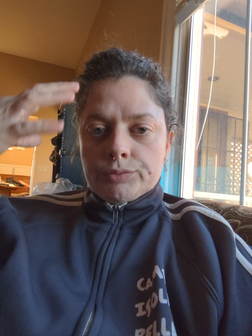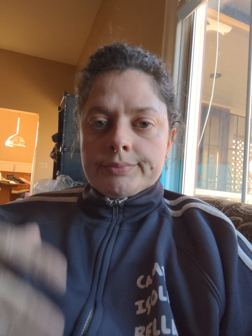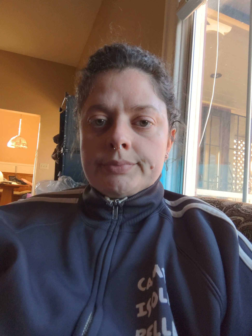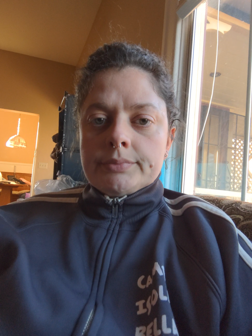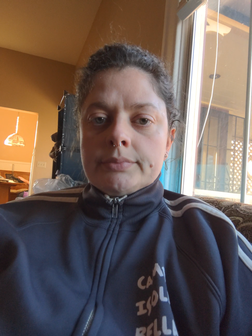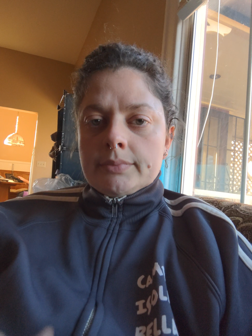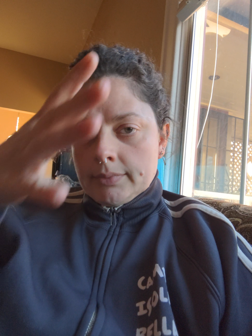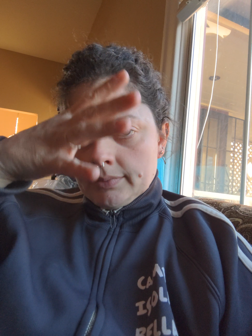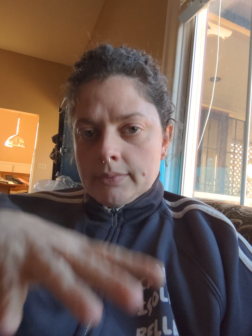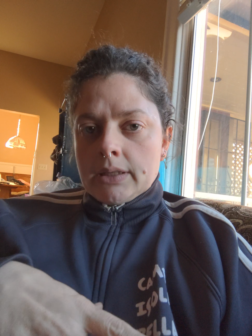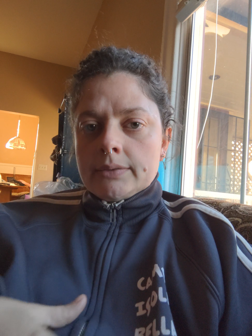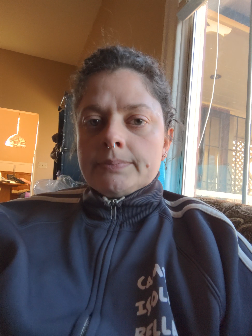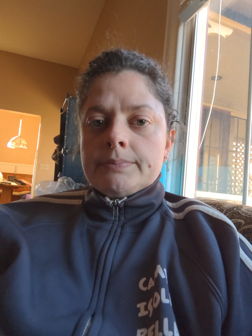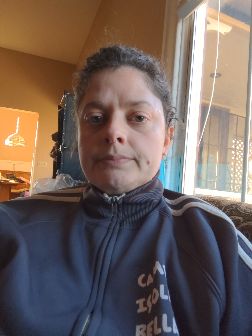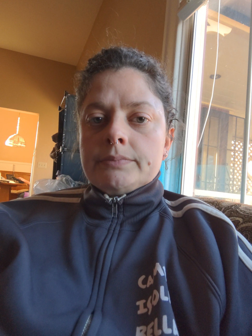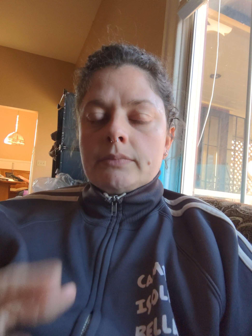man